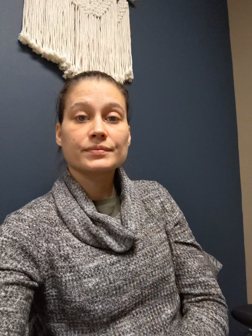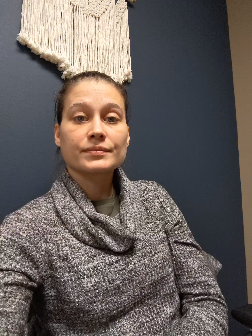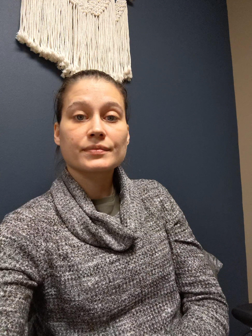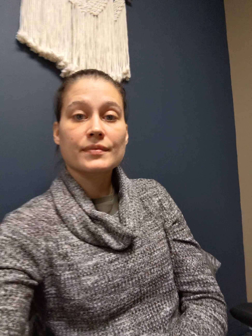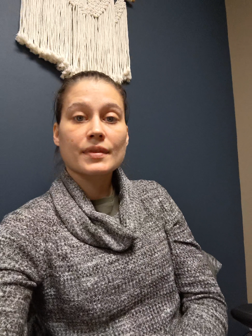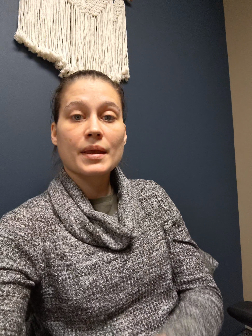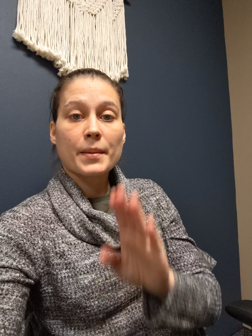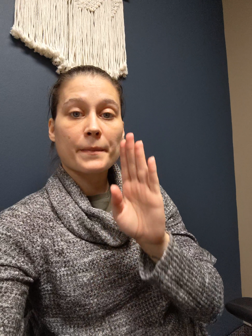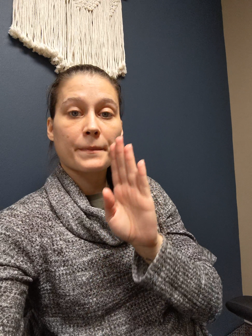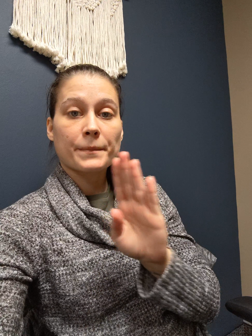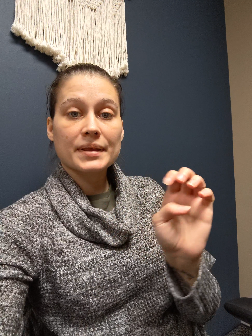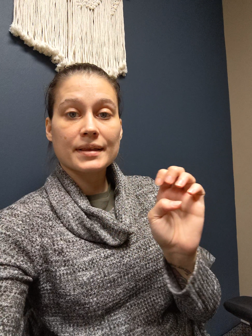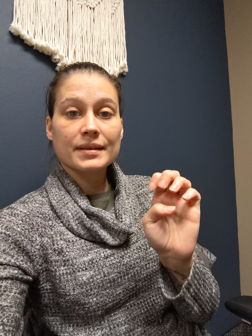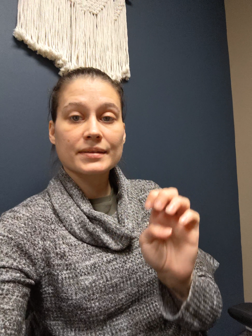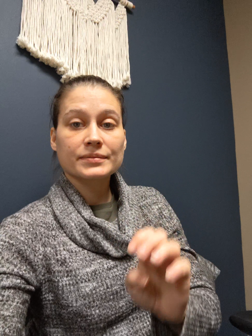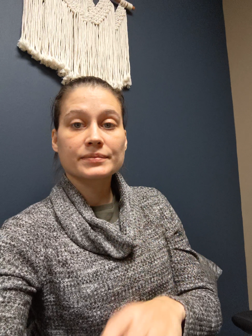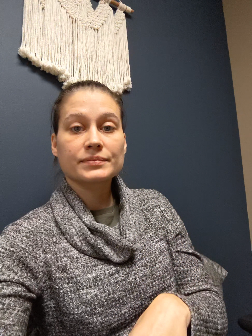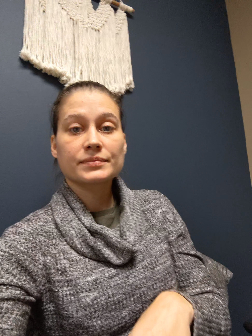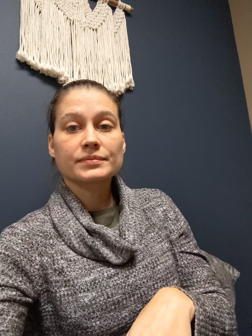bee